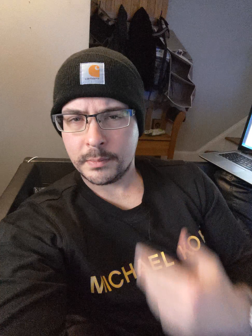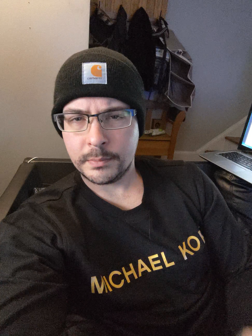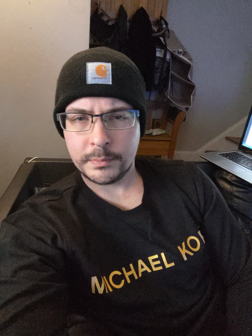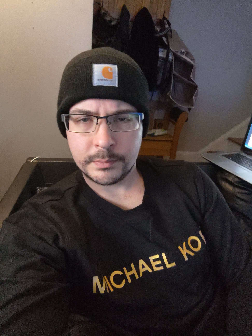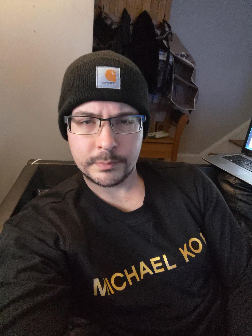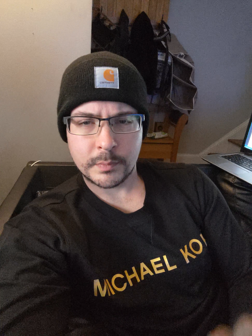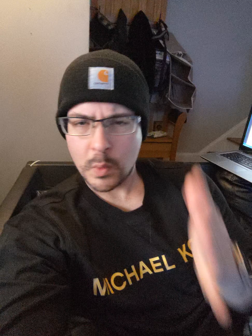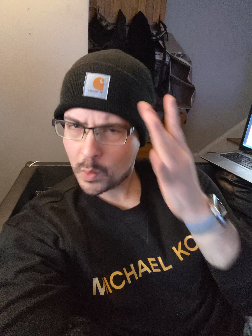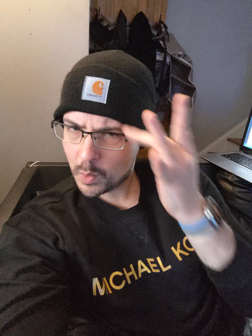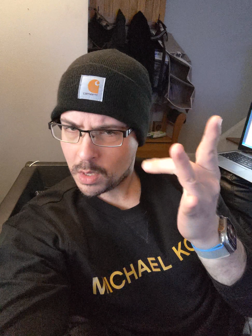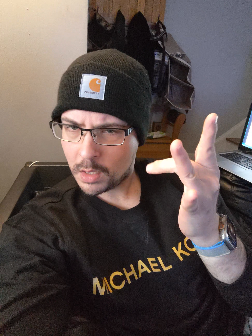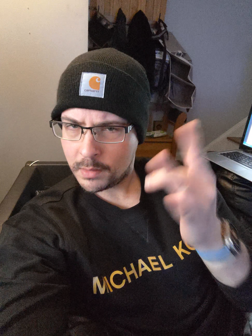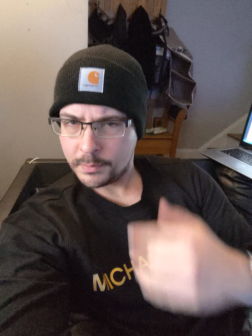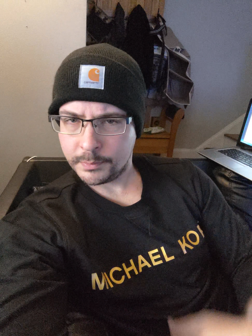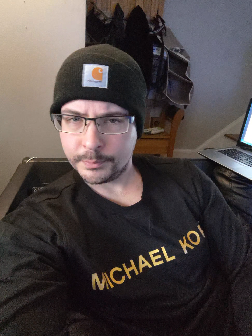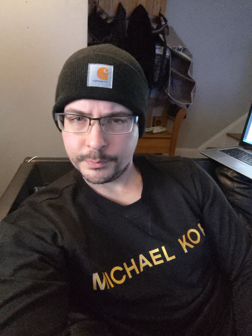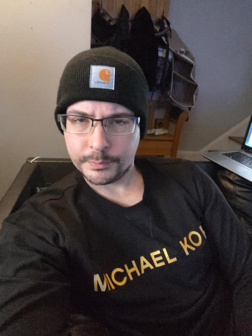why